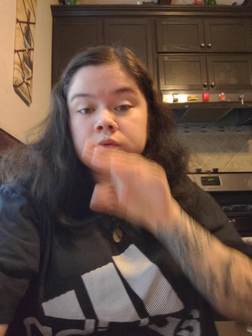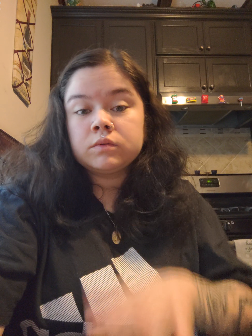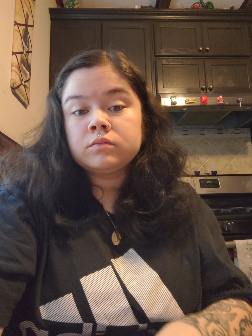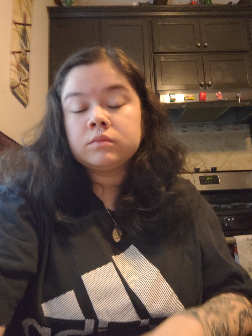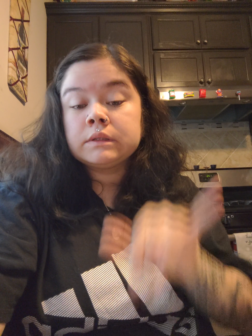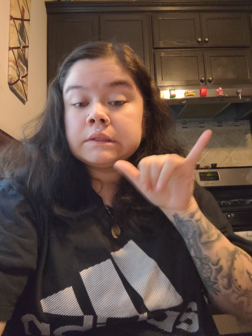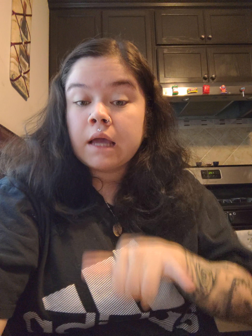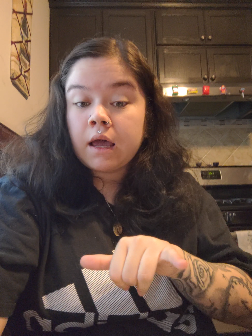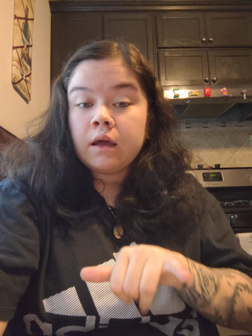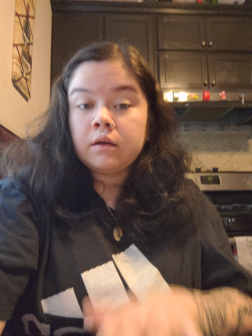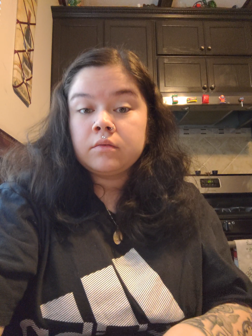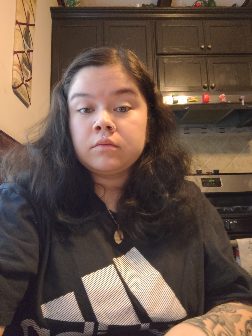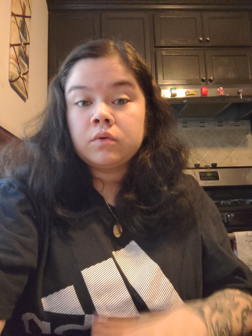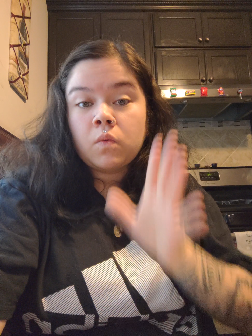stay